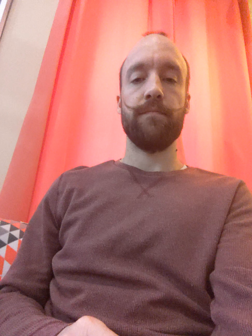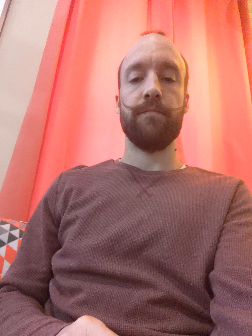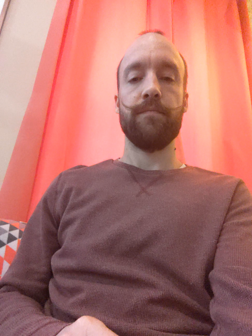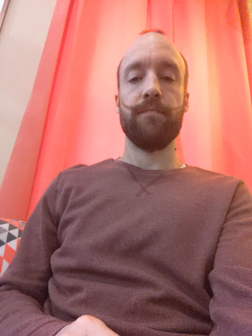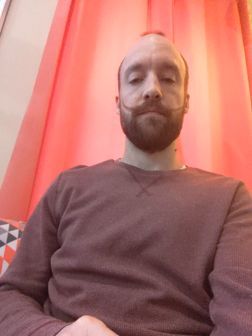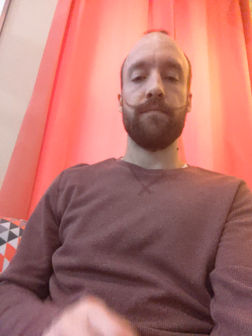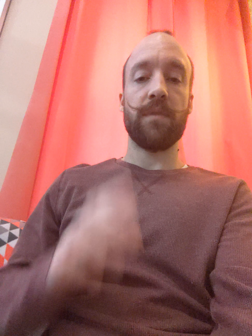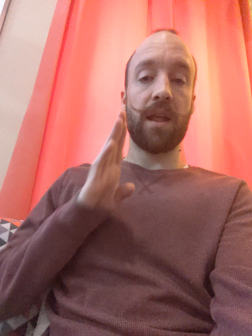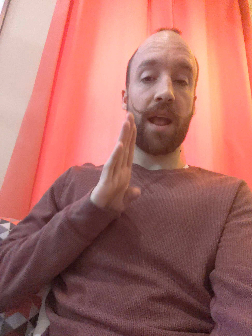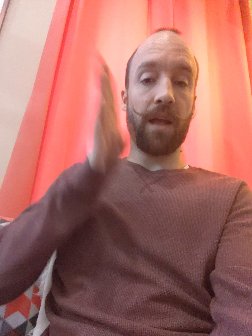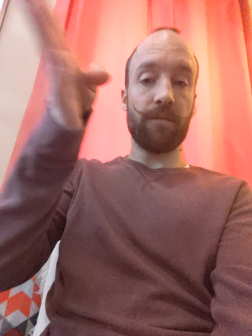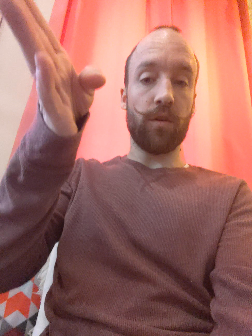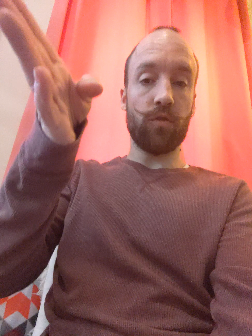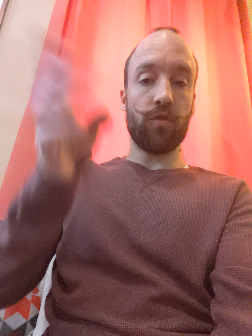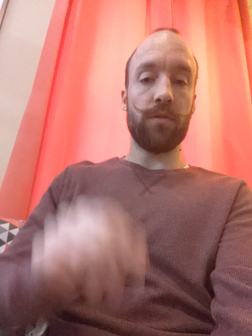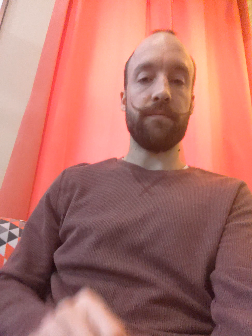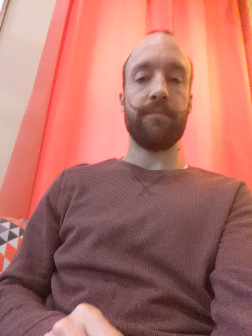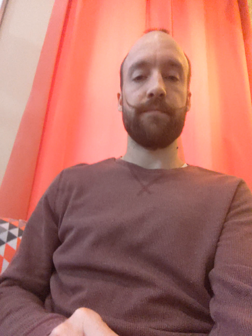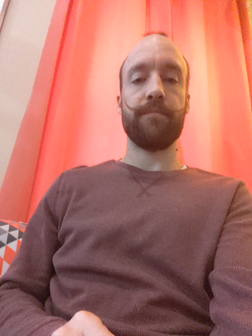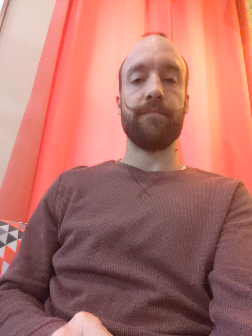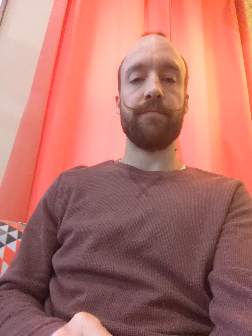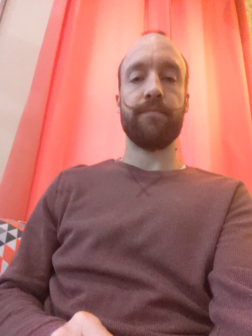after